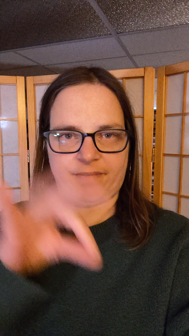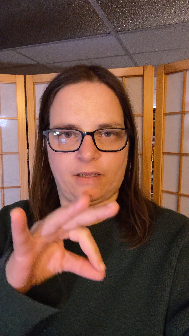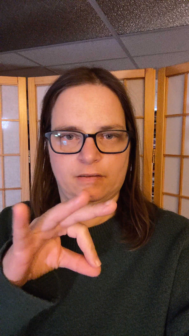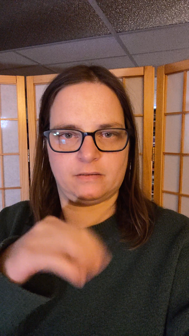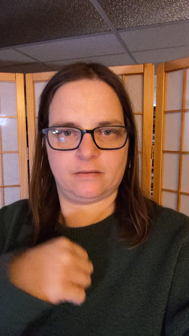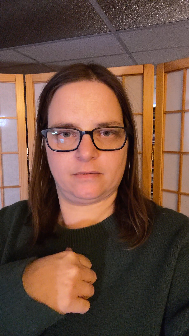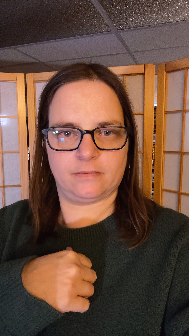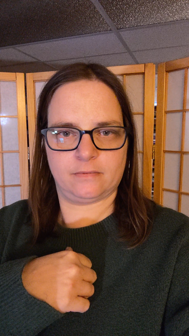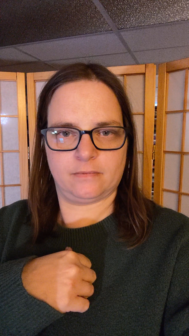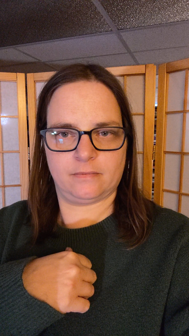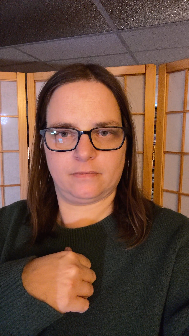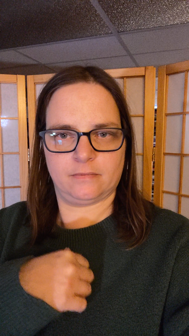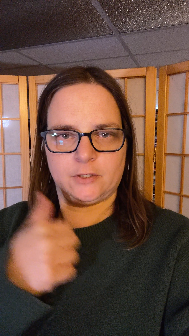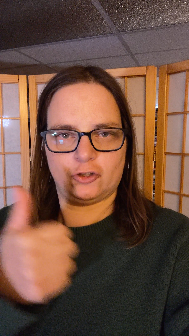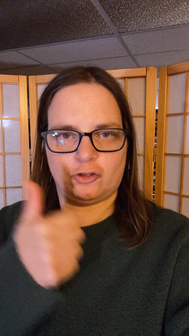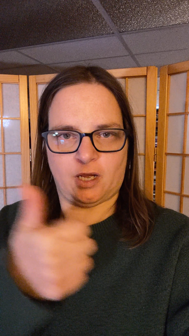chase